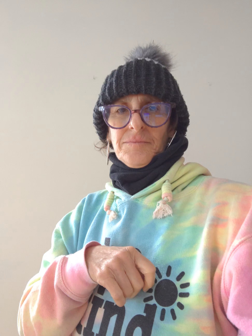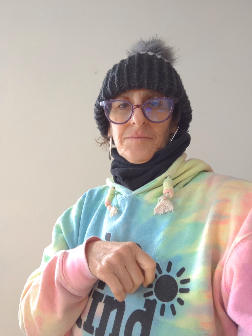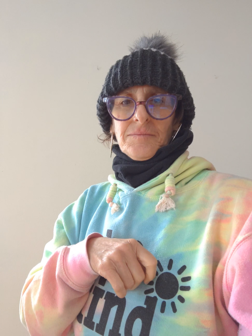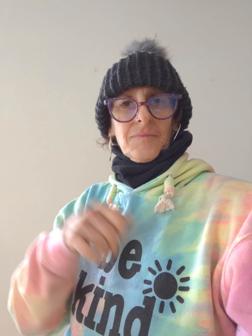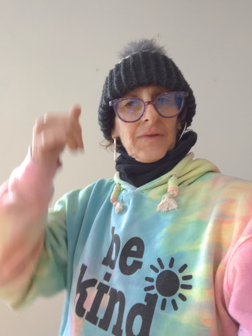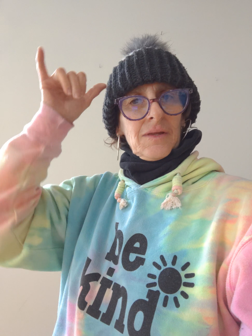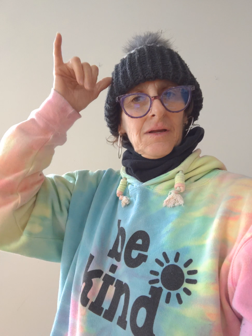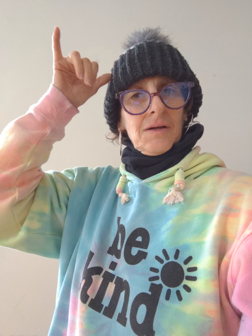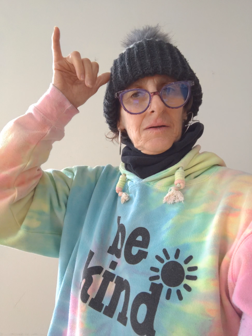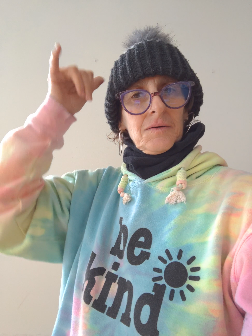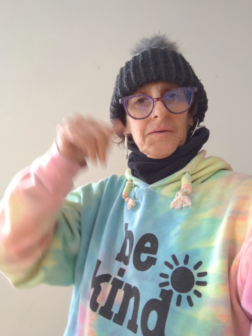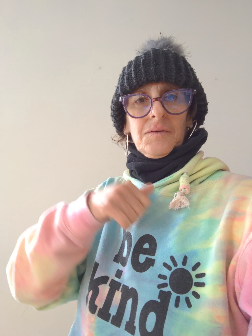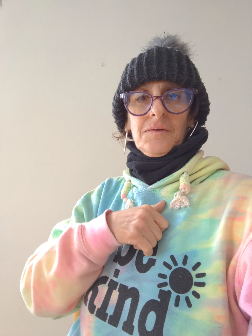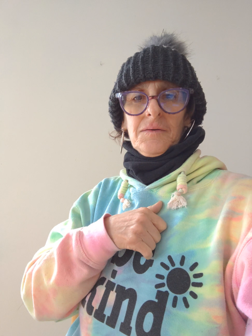cow